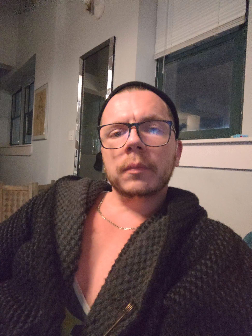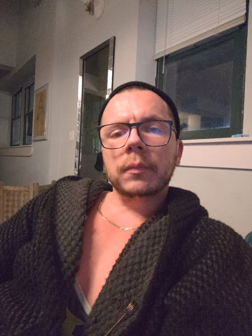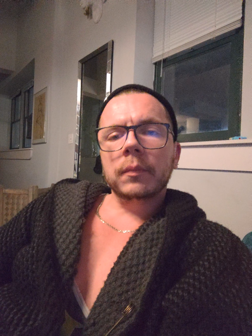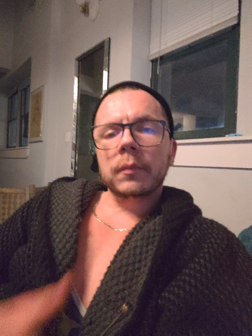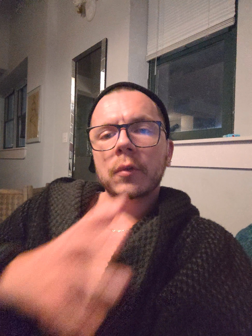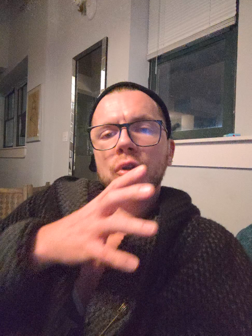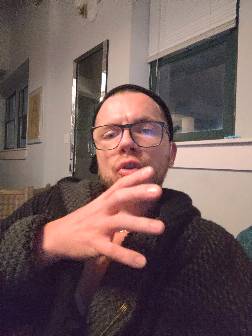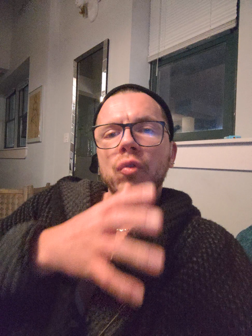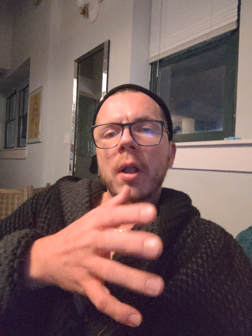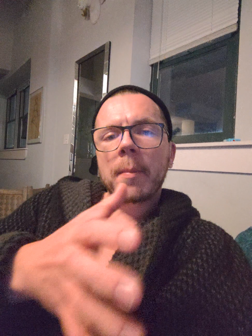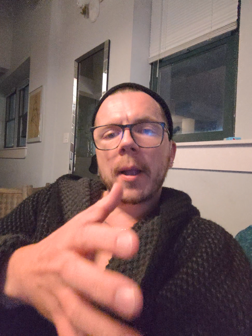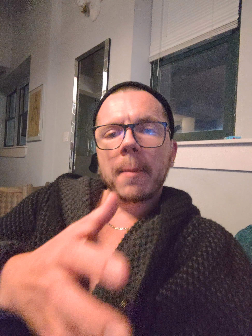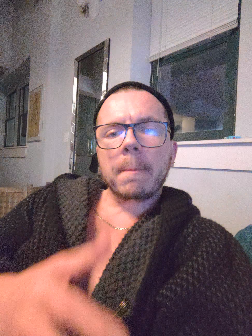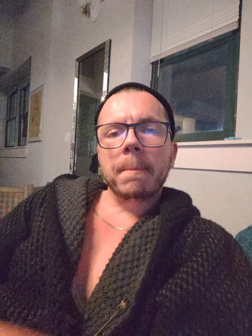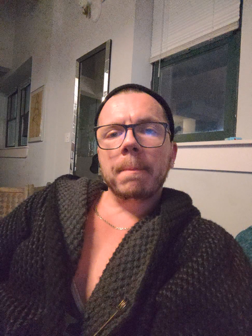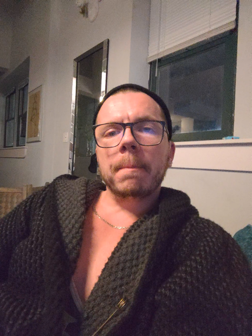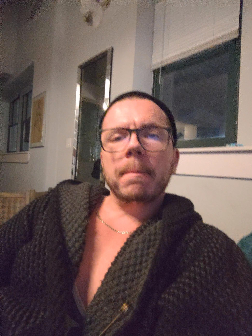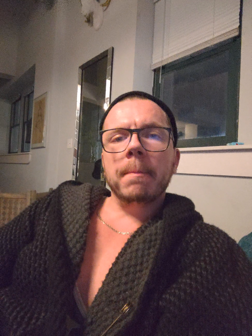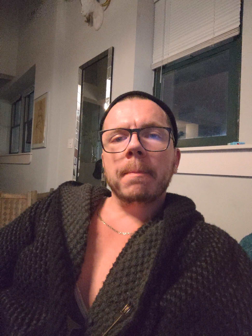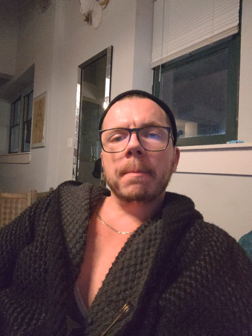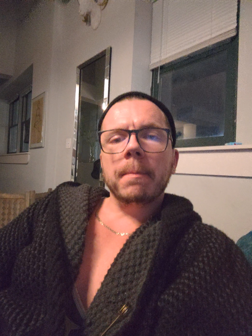grandma